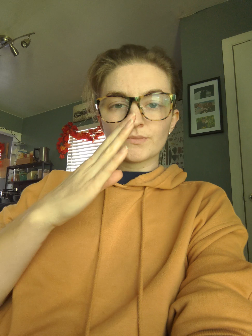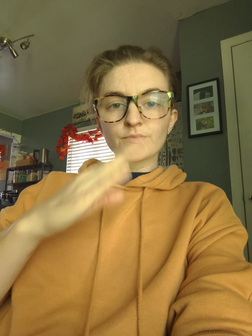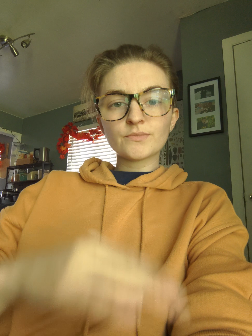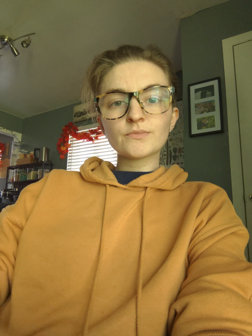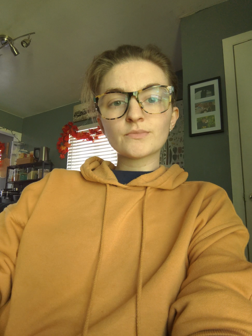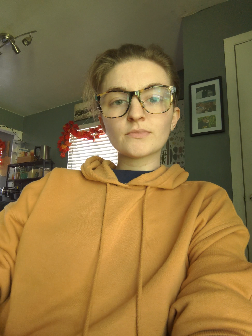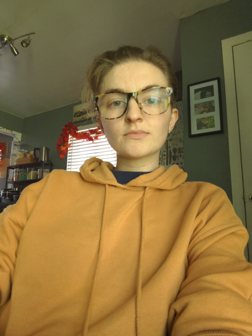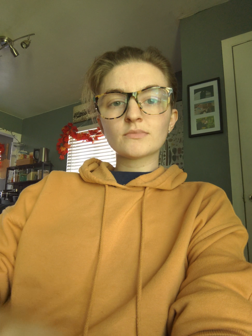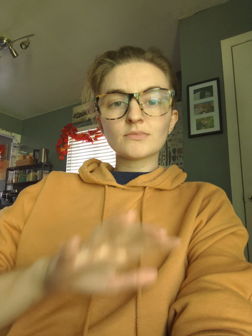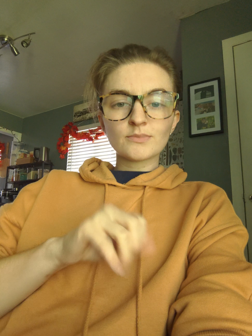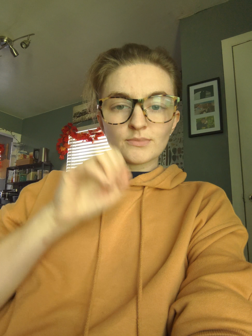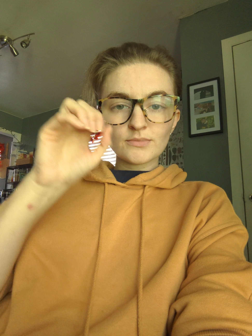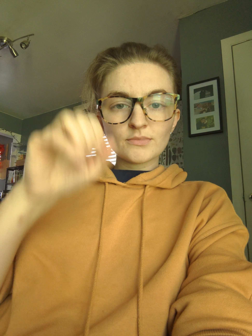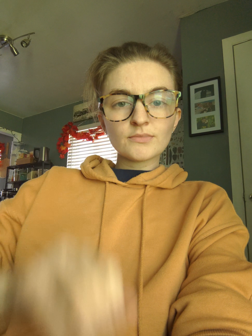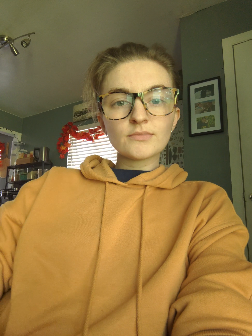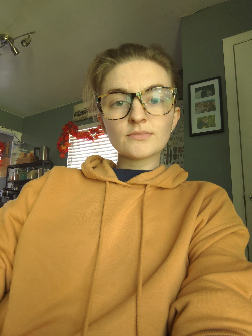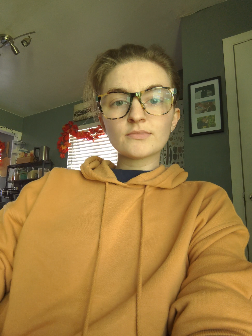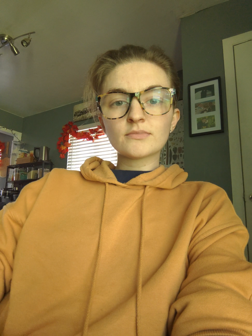ladder